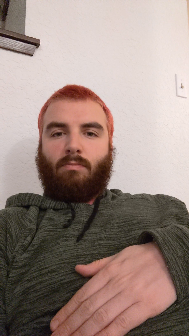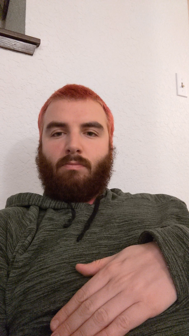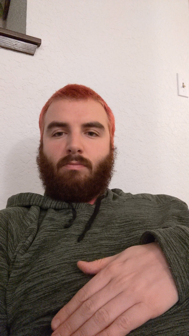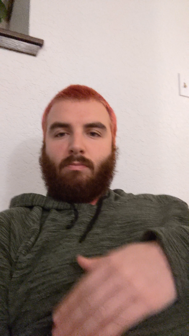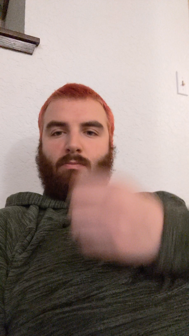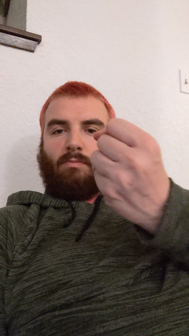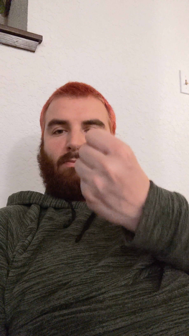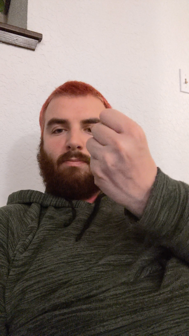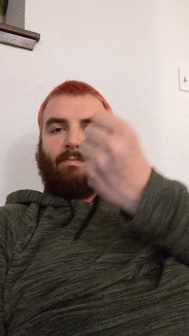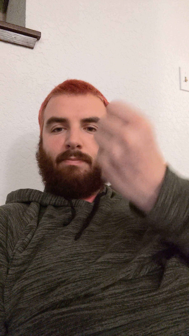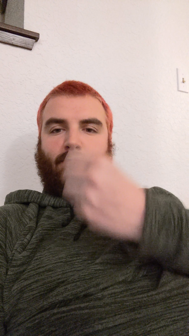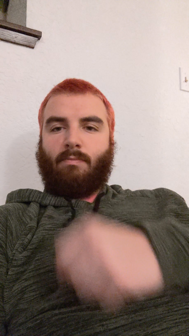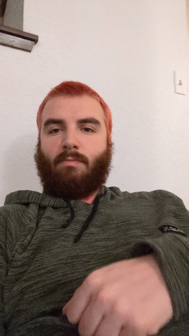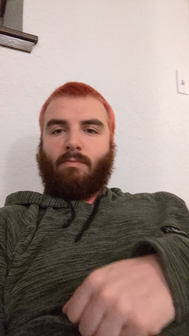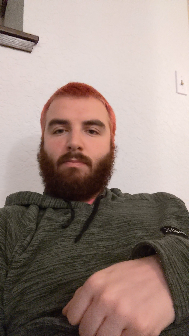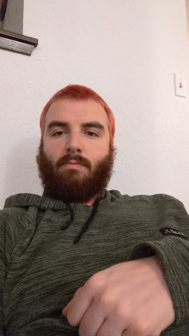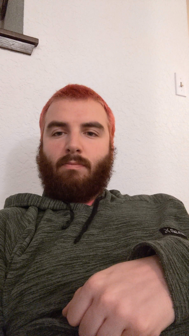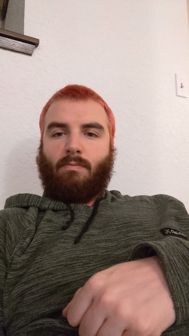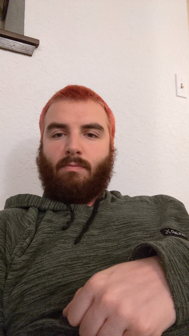hold